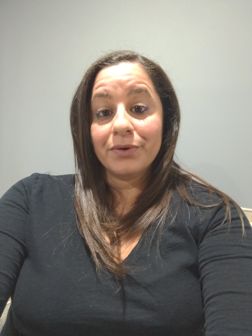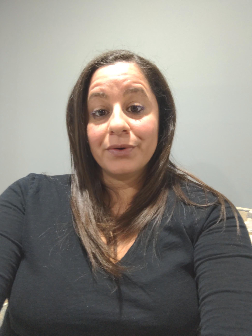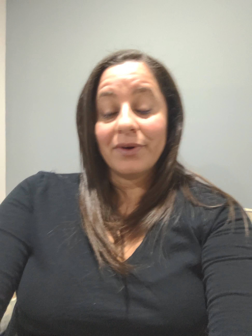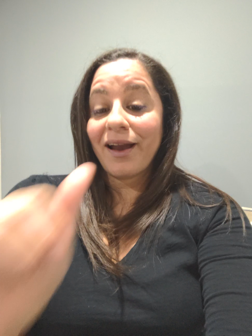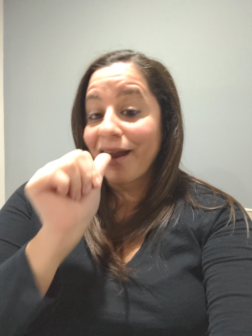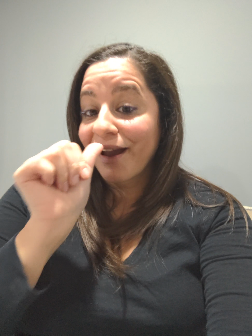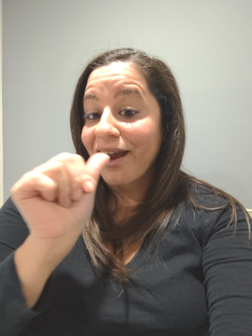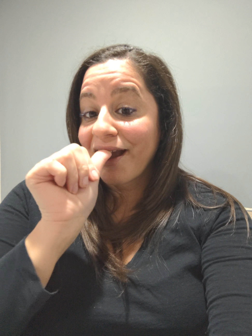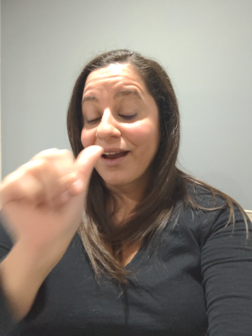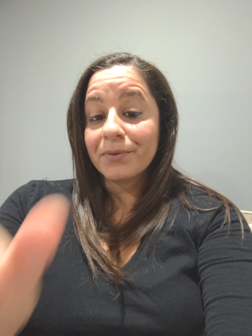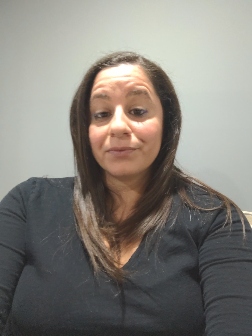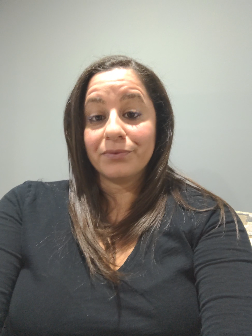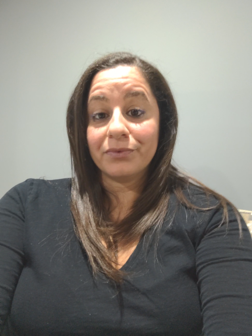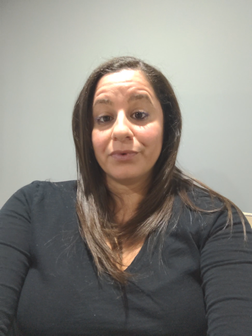nuts